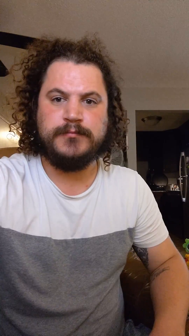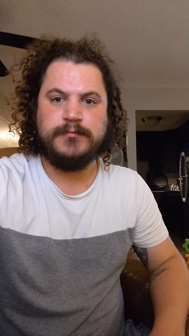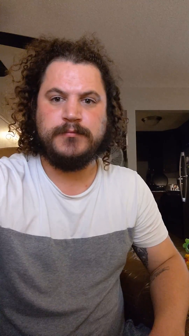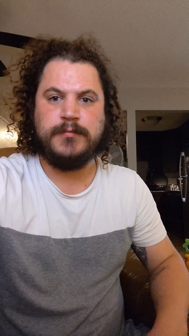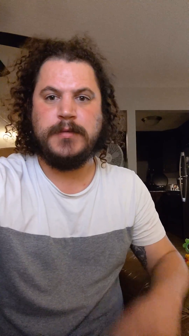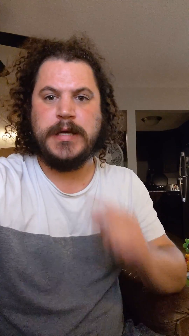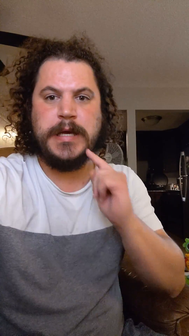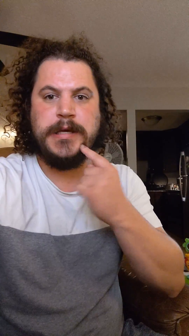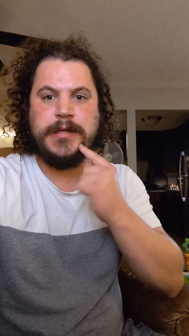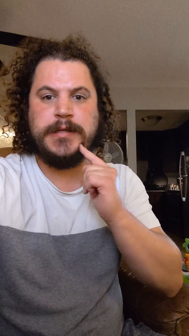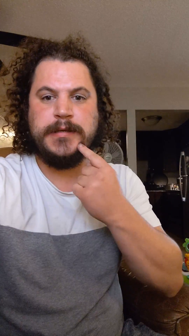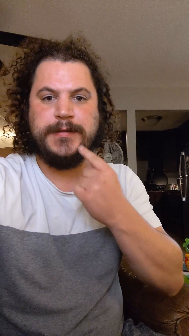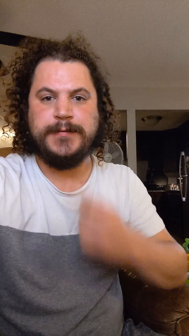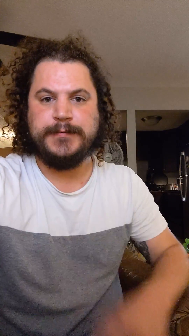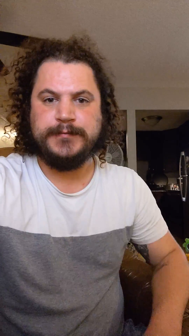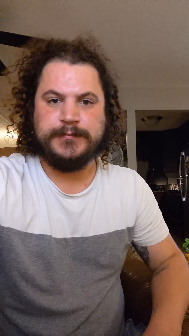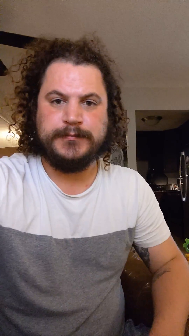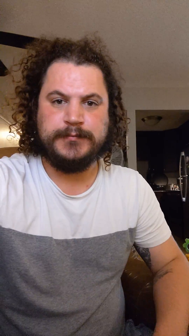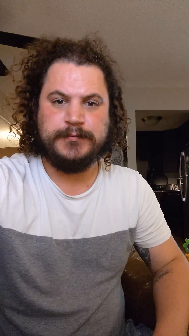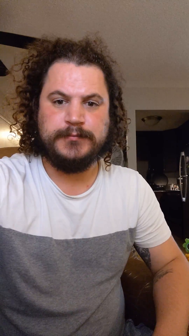candy